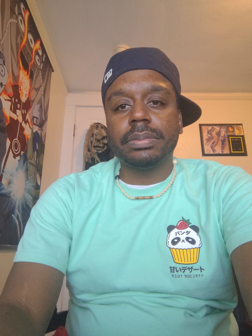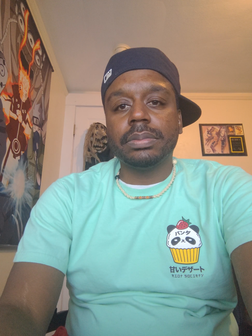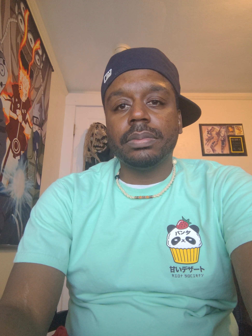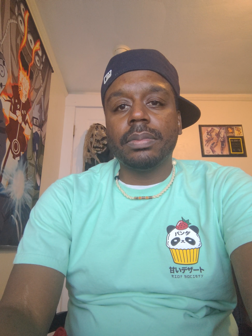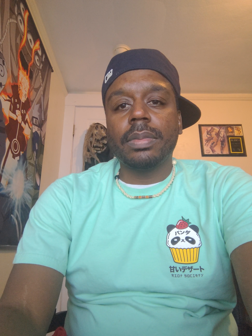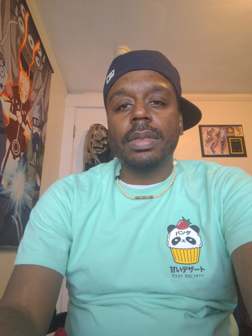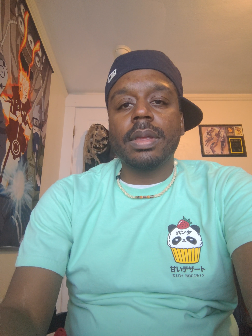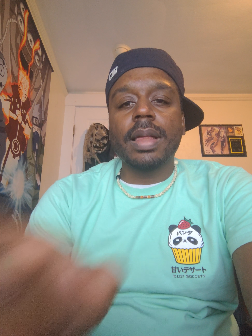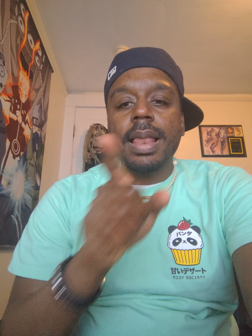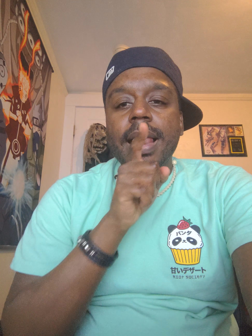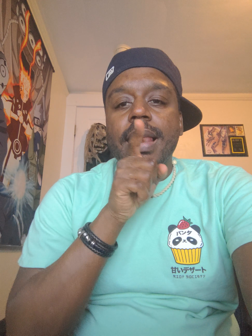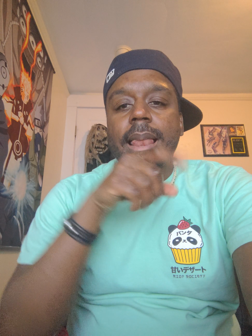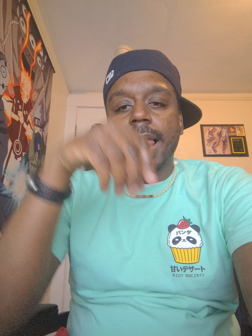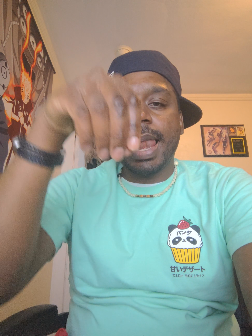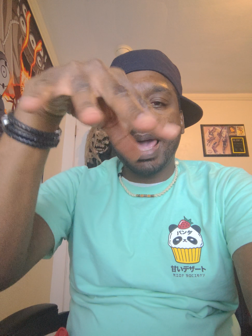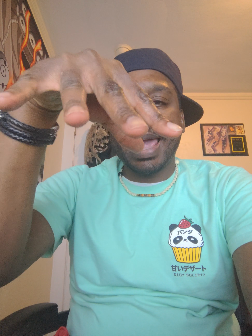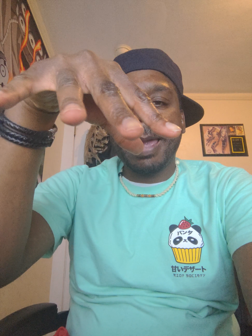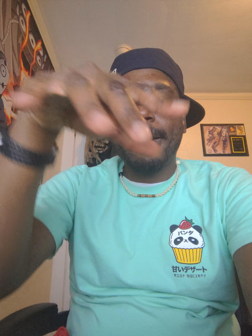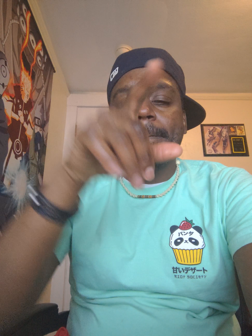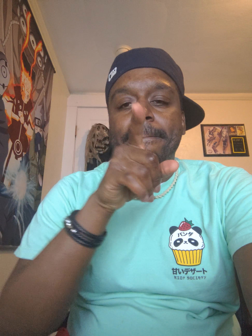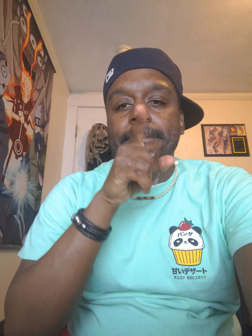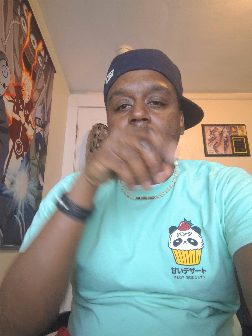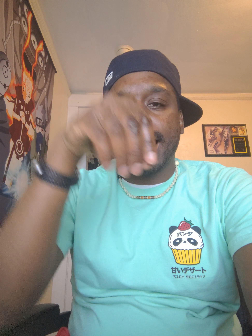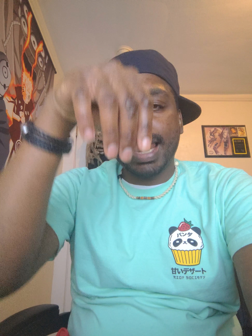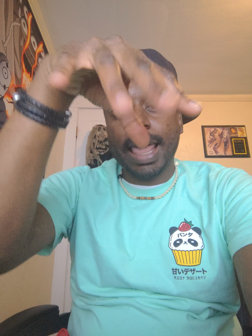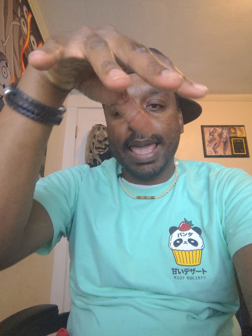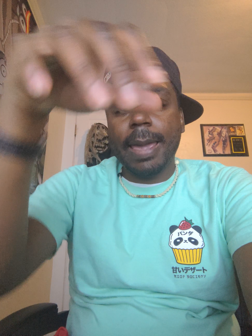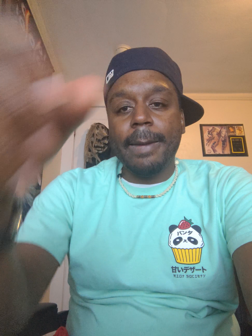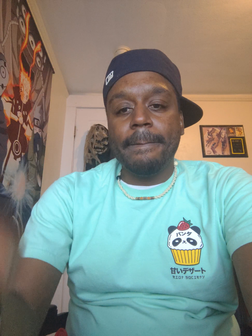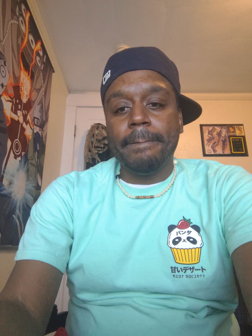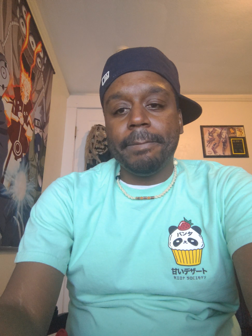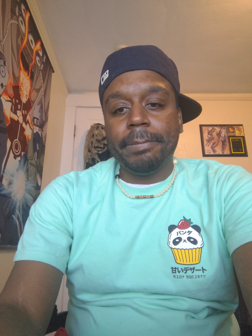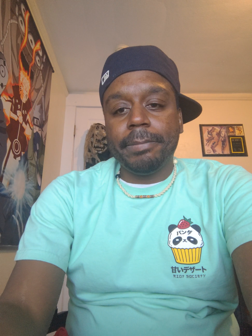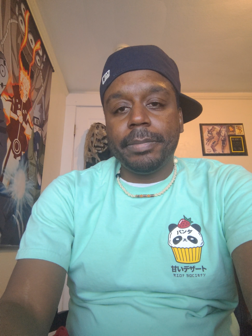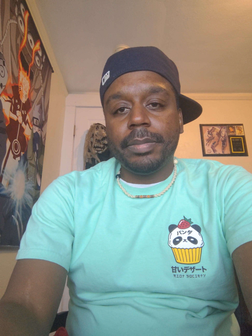lamp